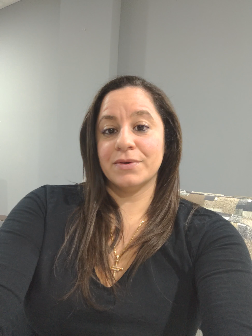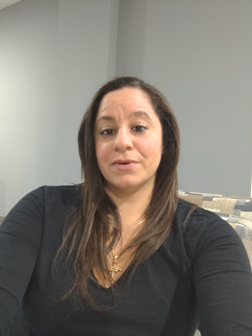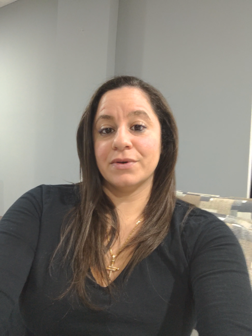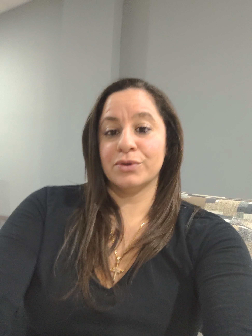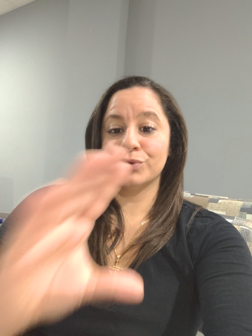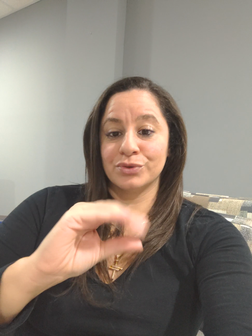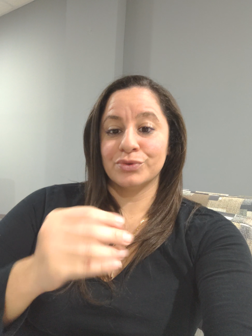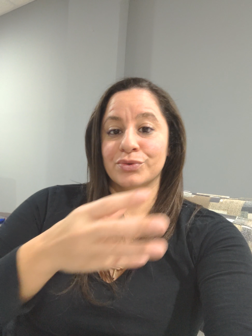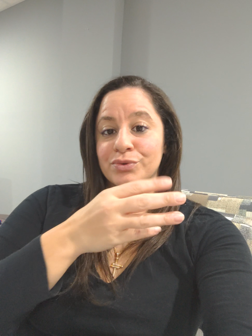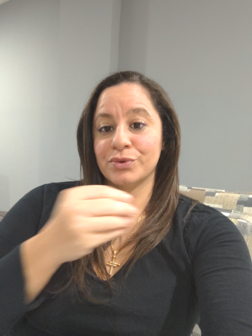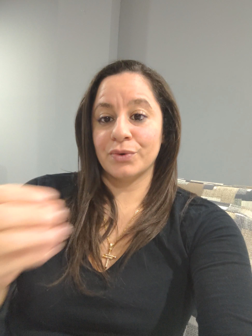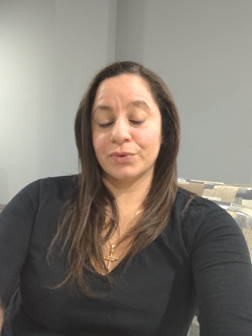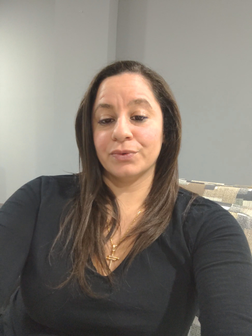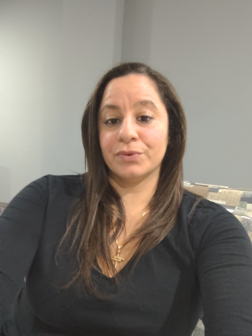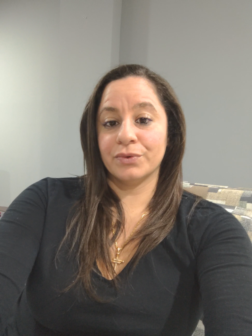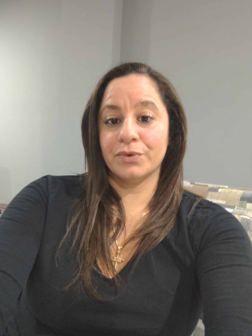story